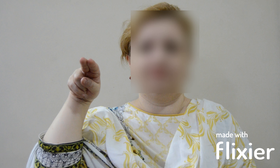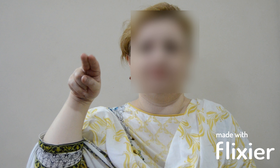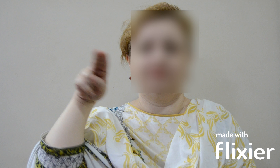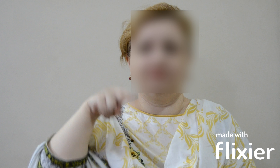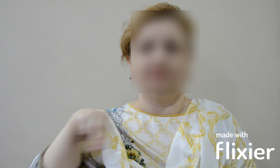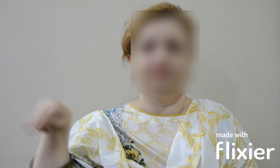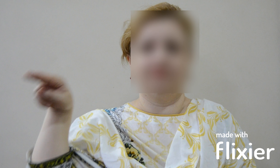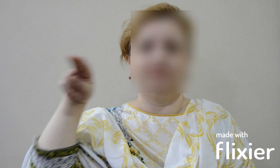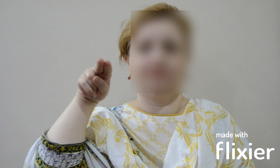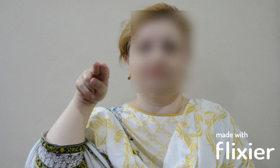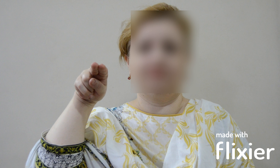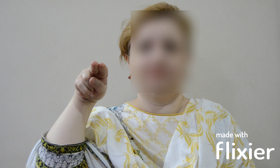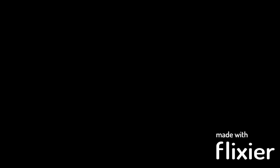ہ